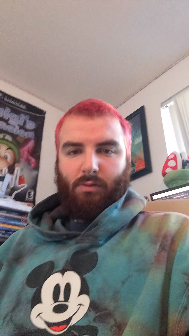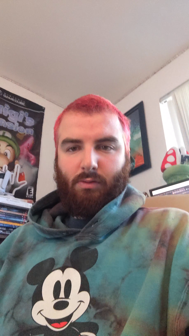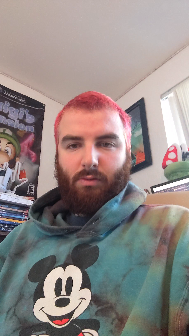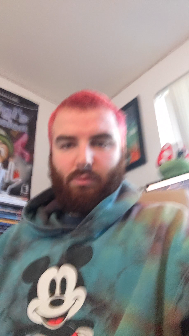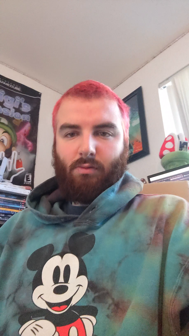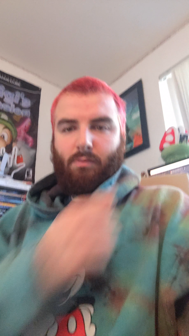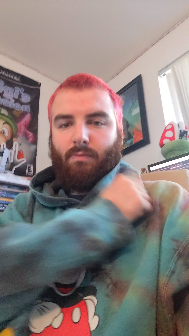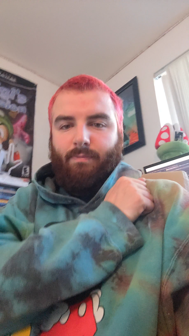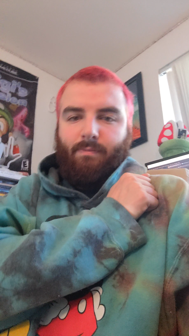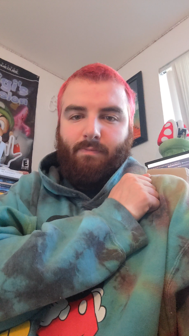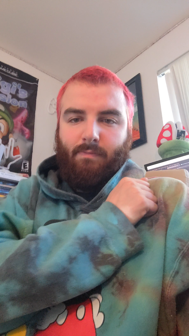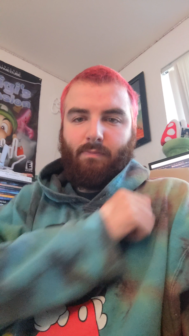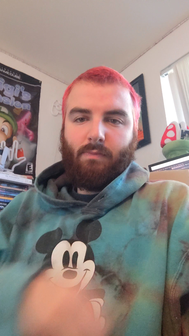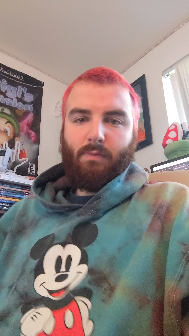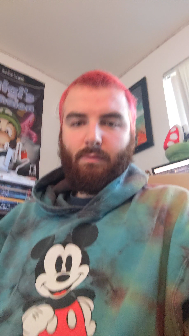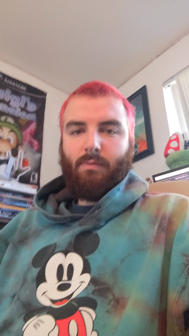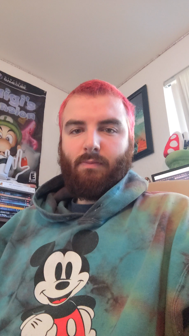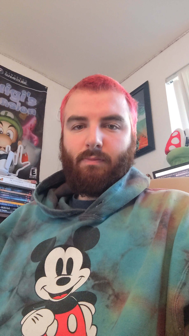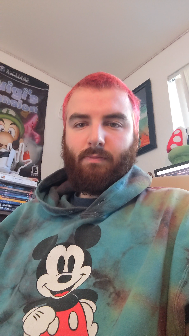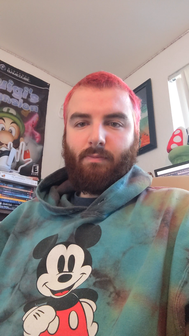hug